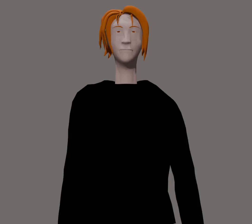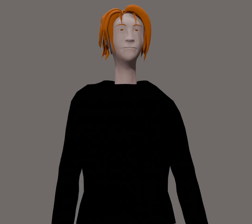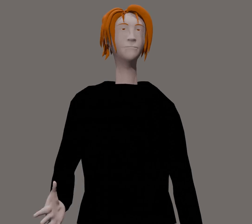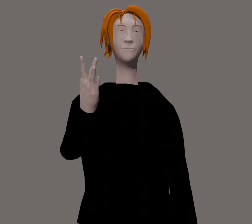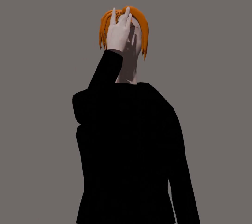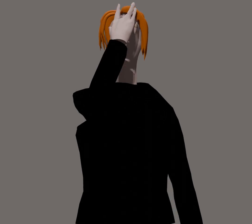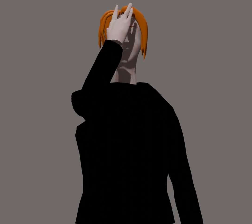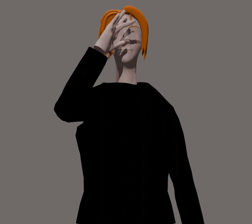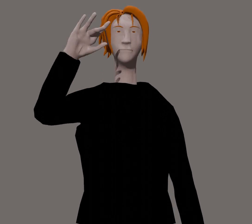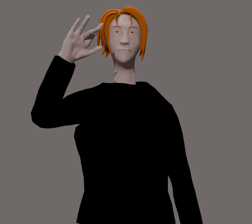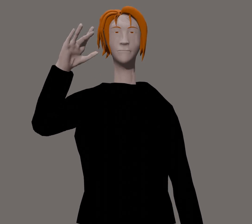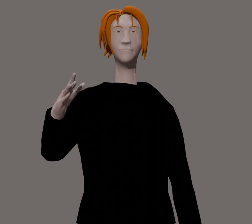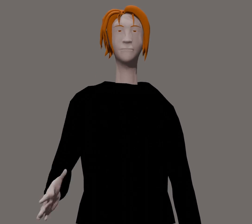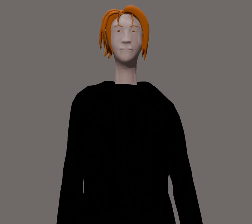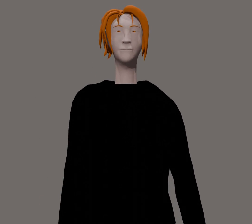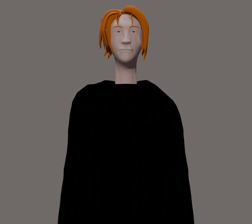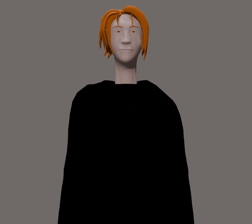Clever